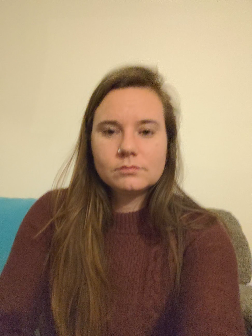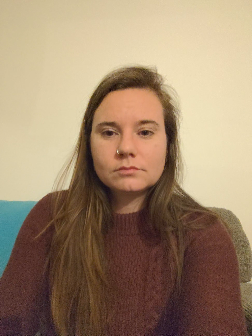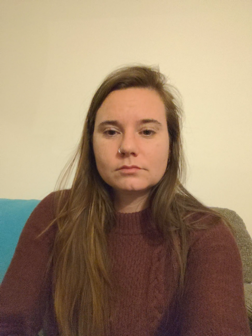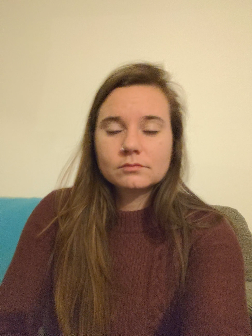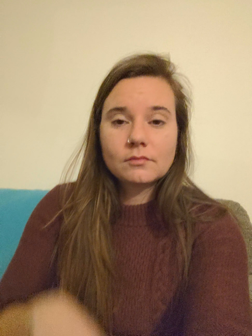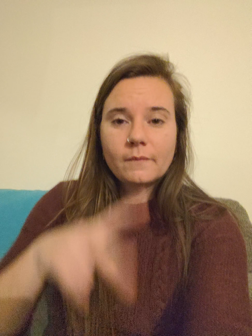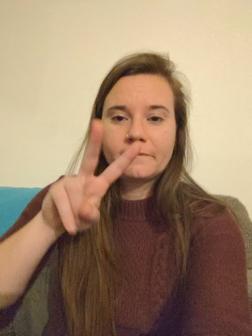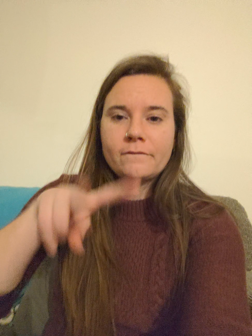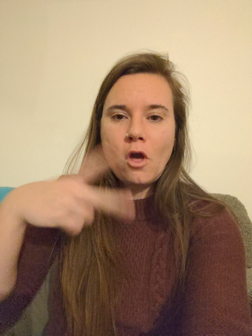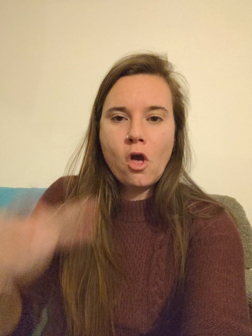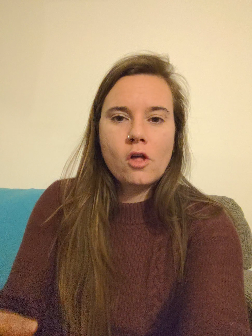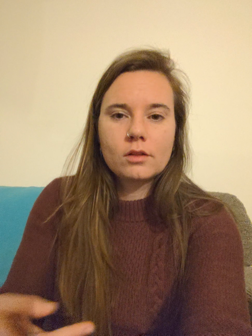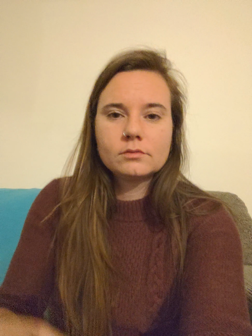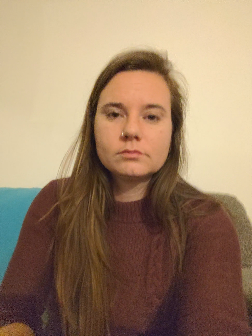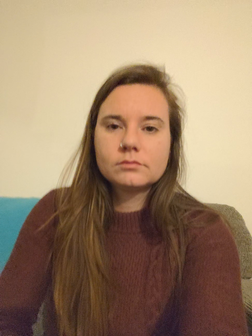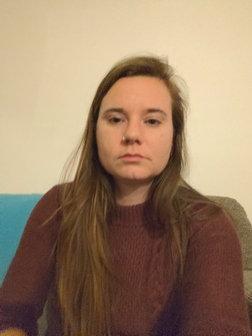fall